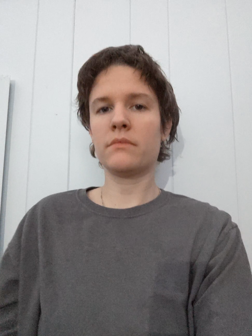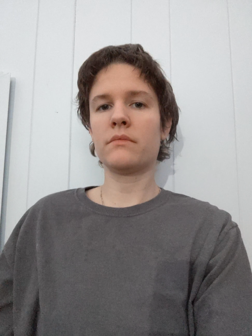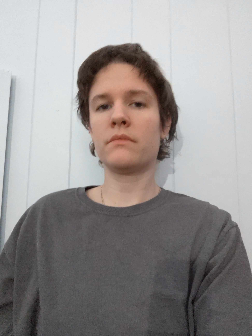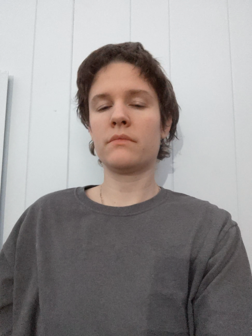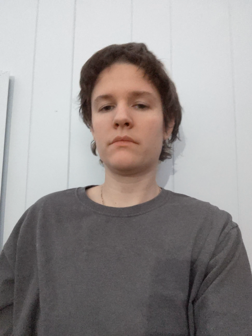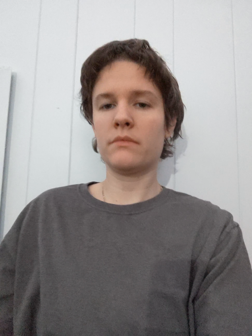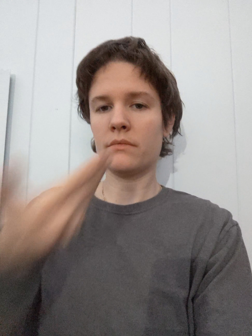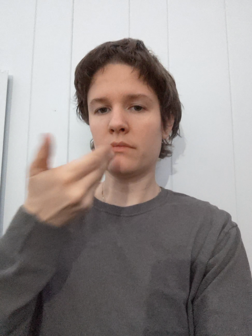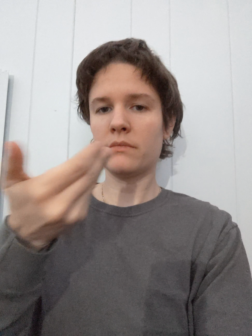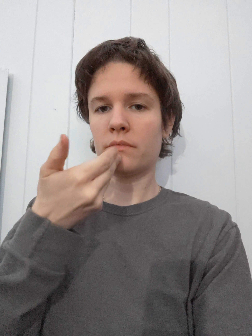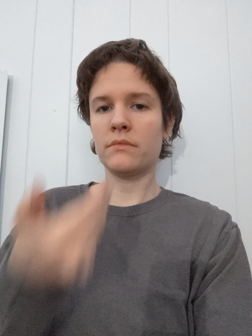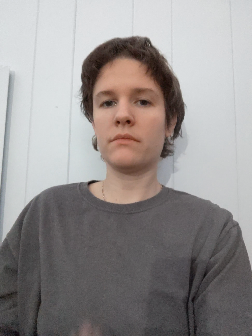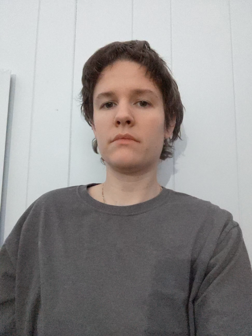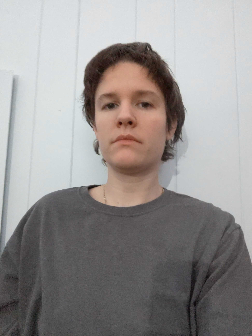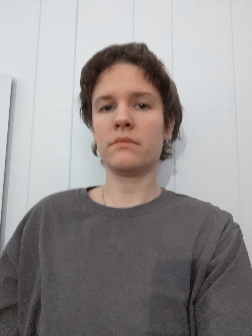pizza